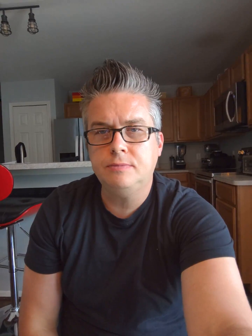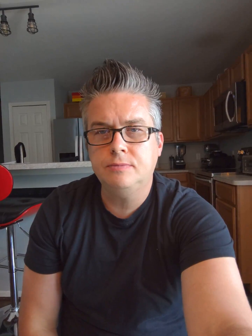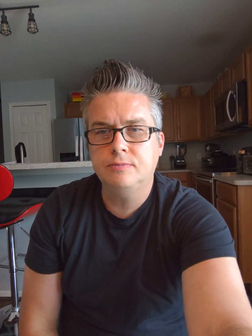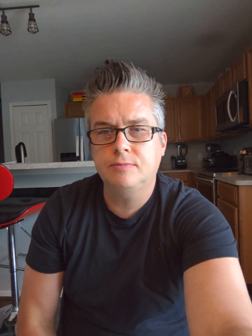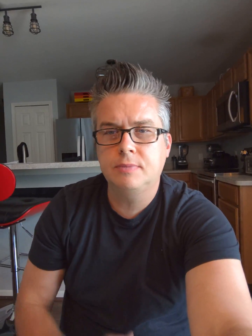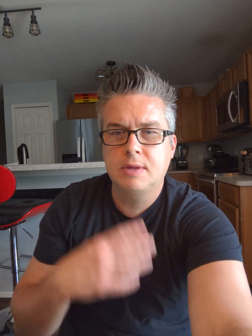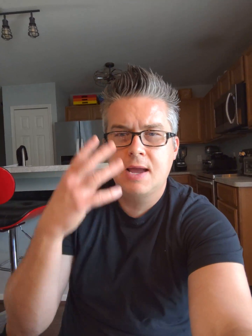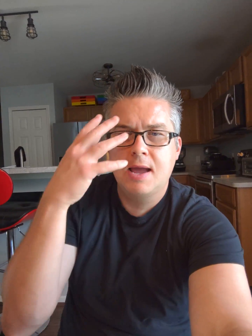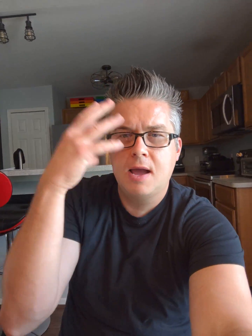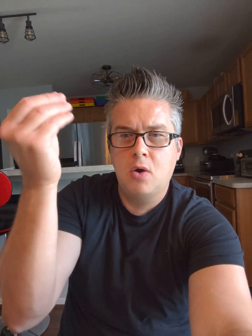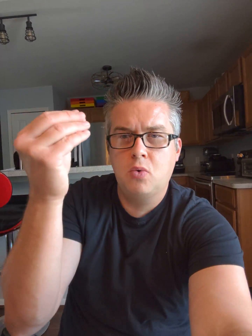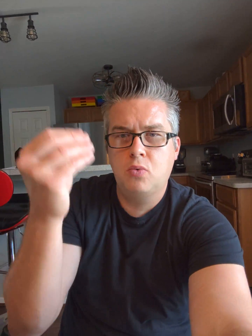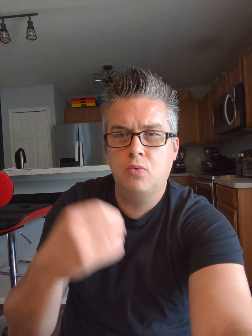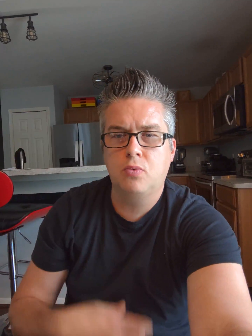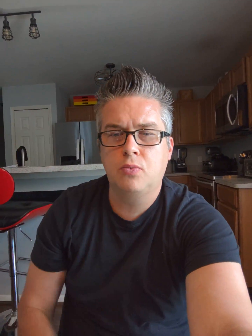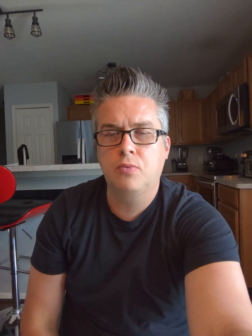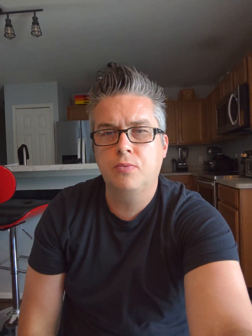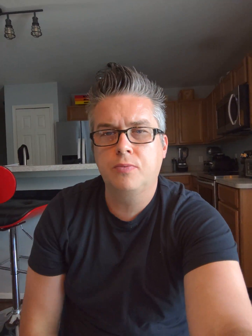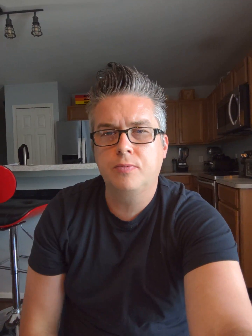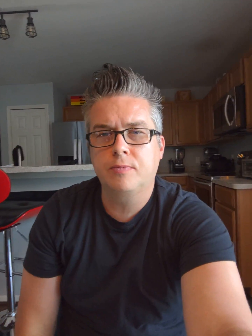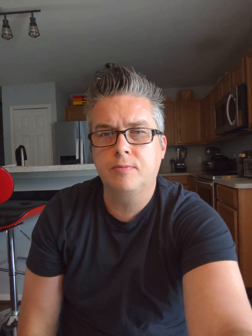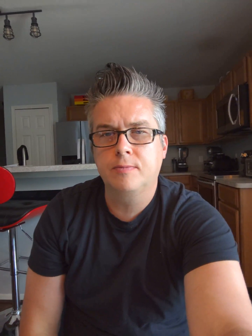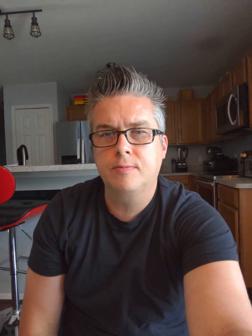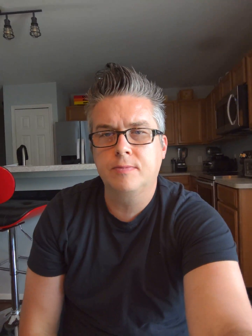going to